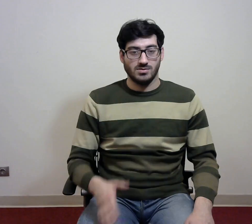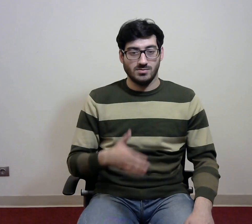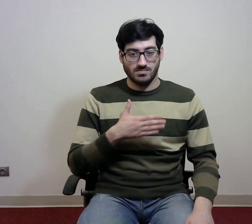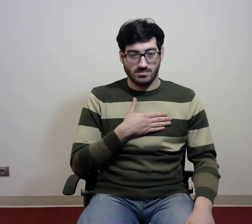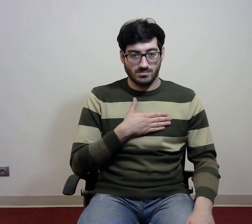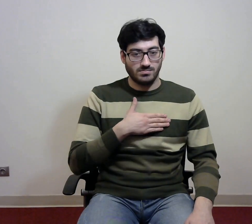mən